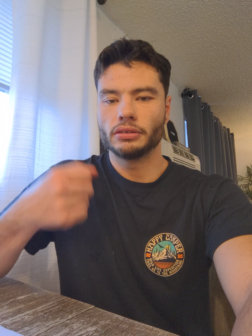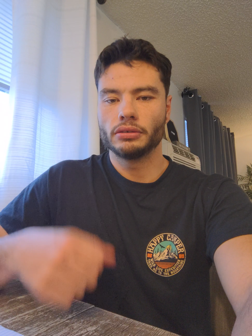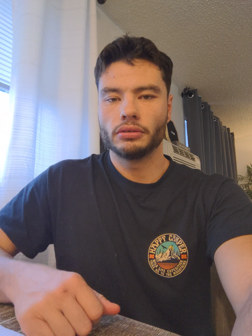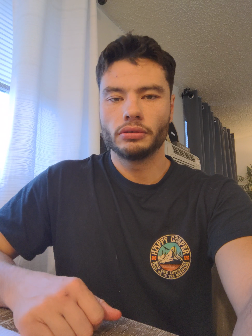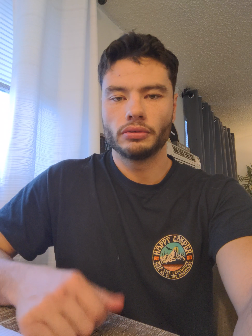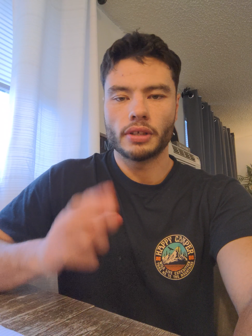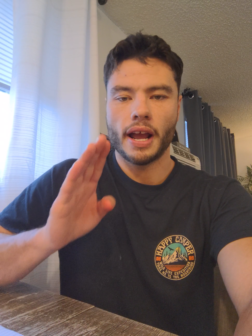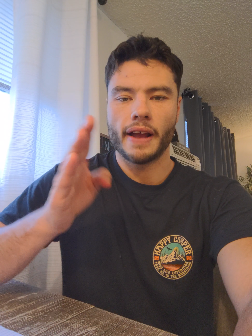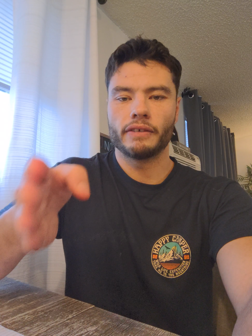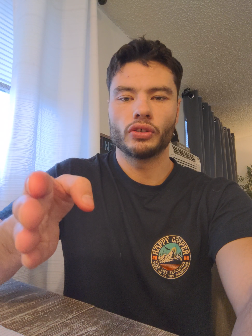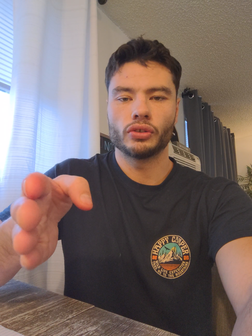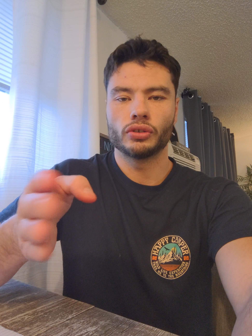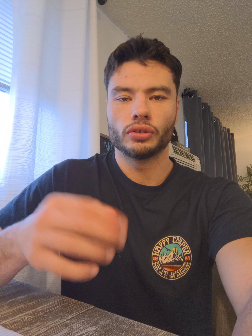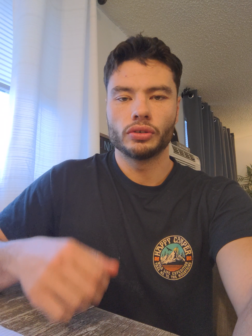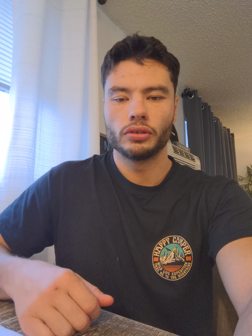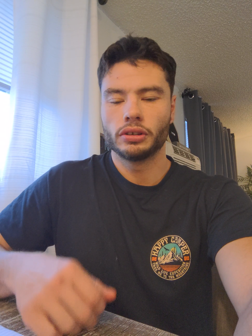after